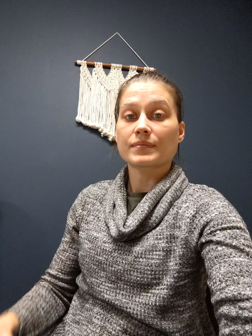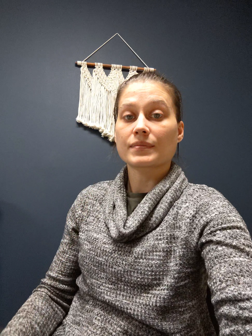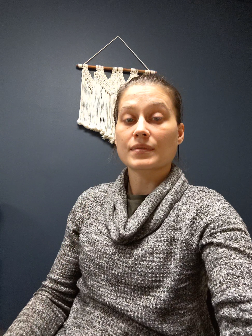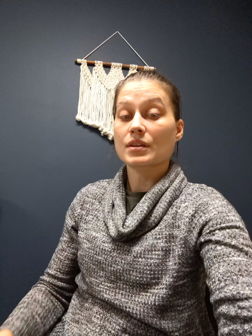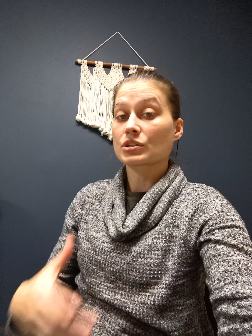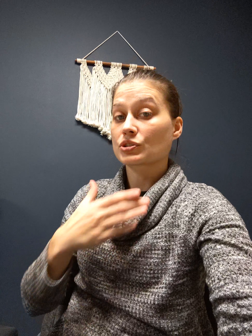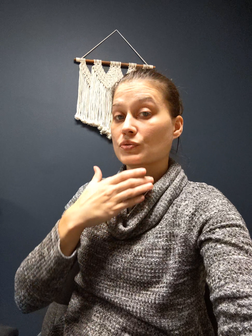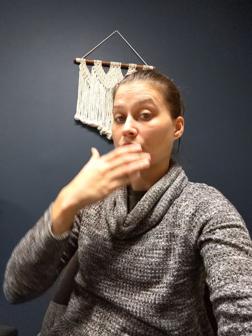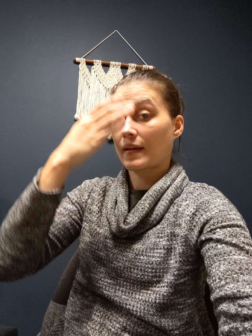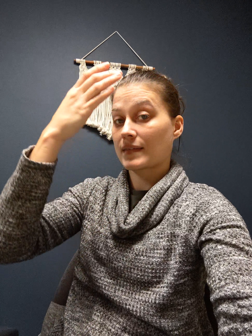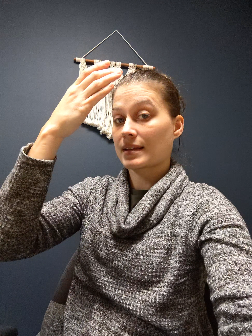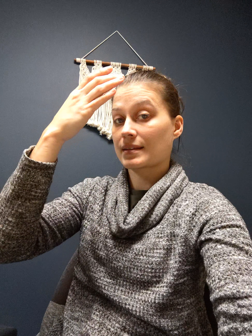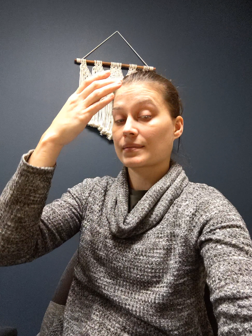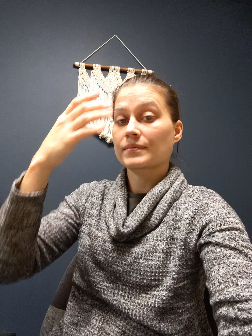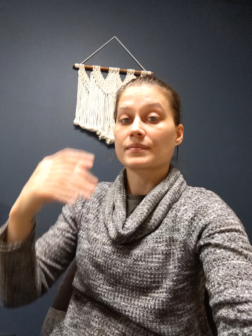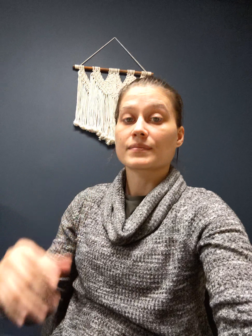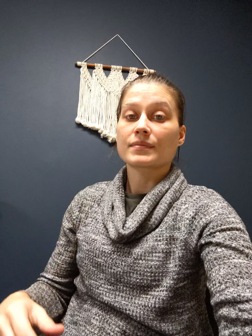giraffe